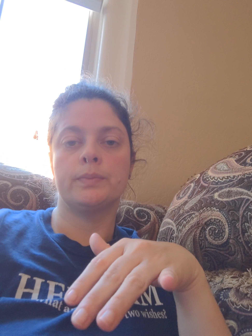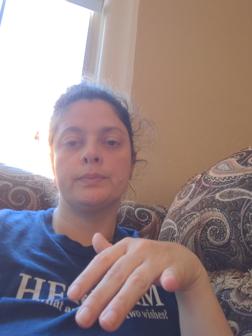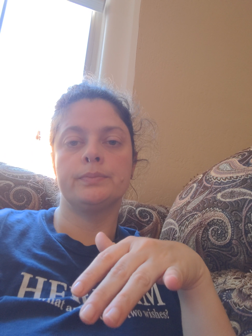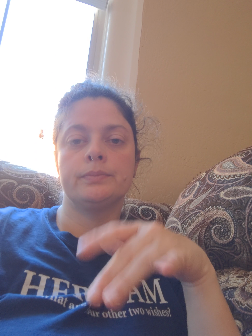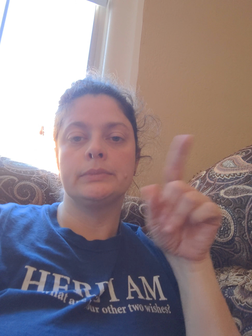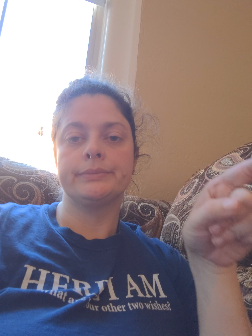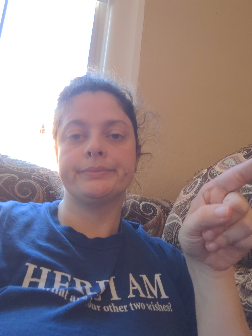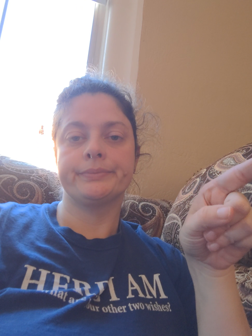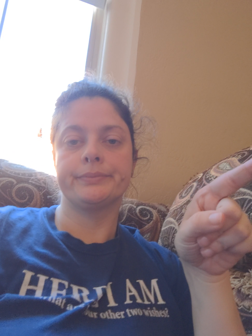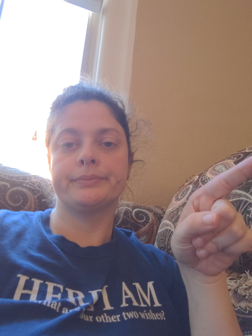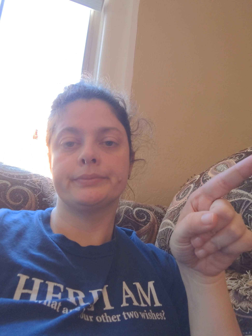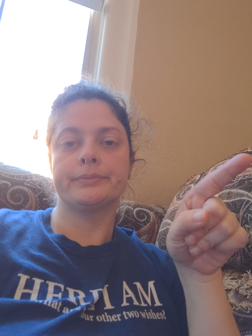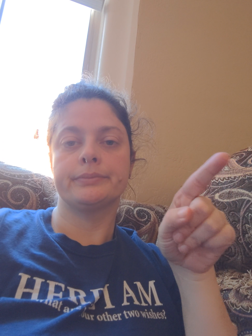he/she/it